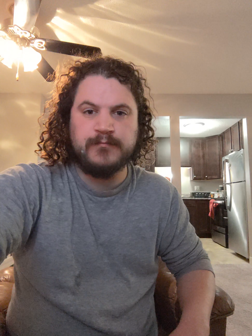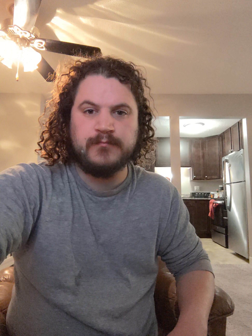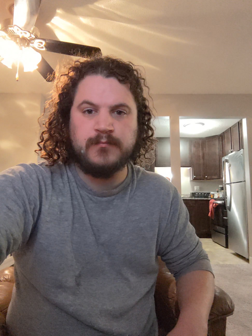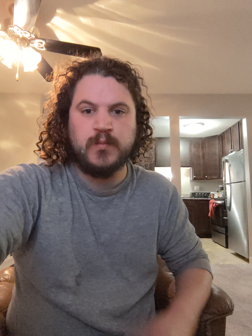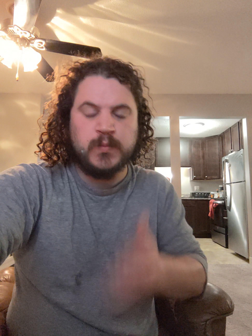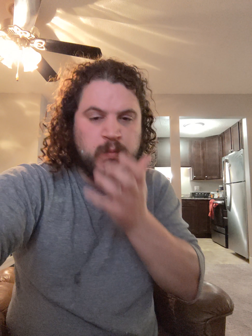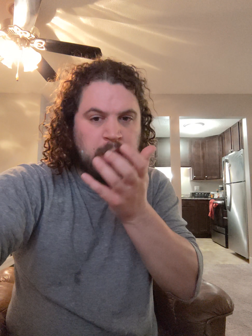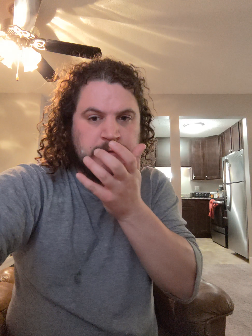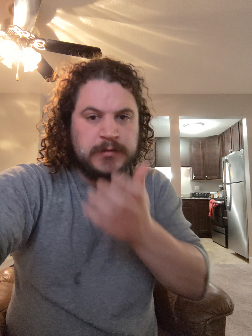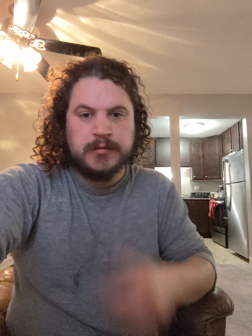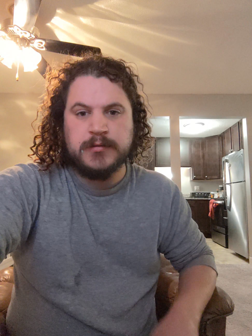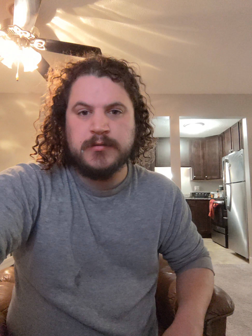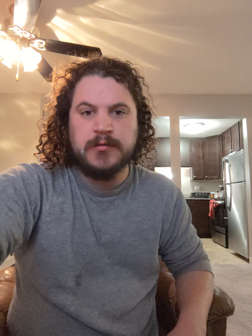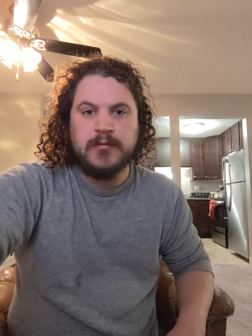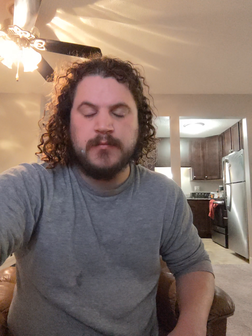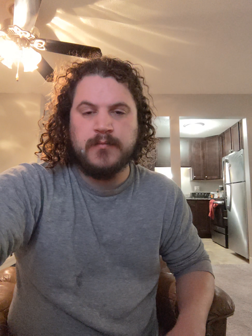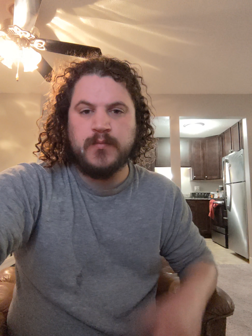grass